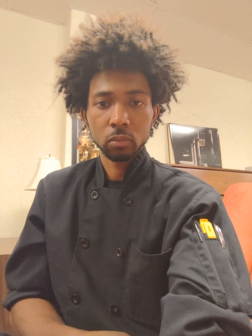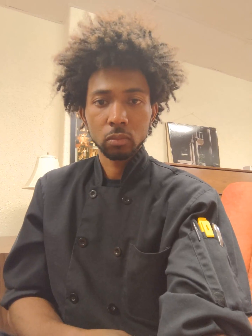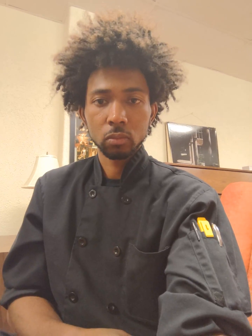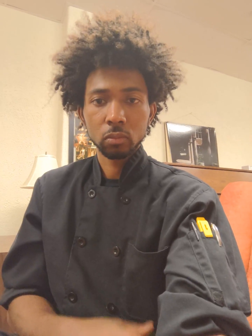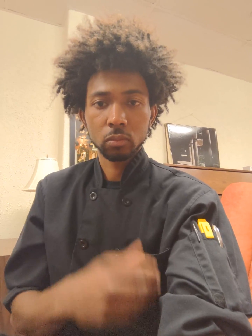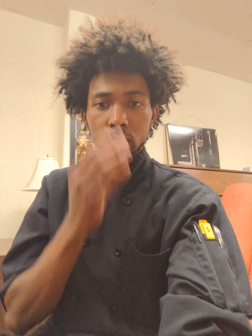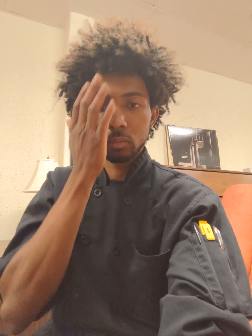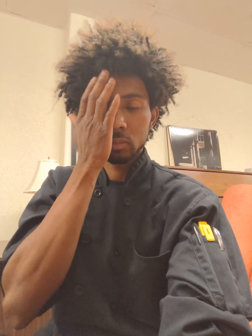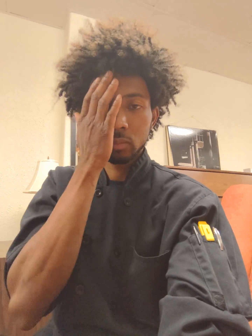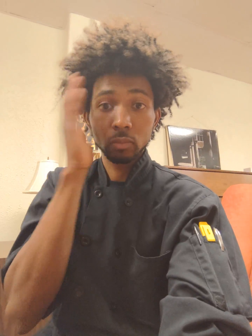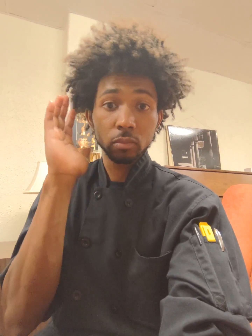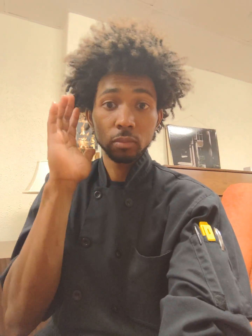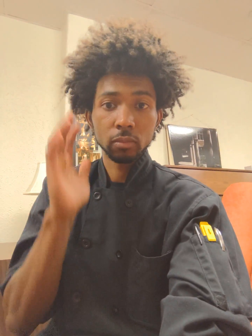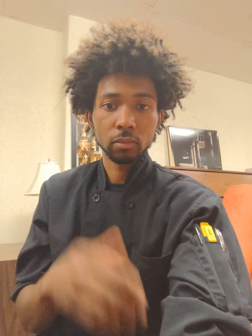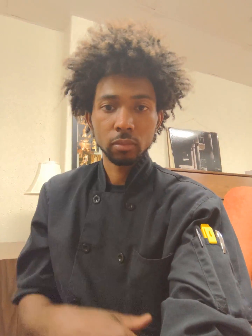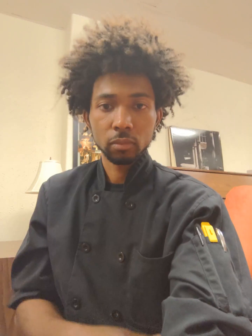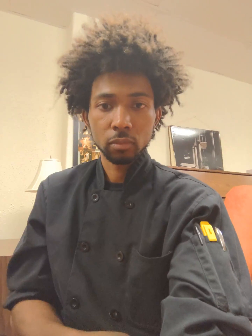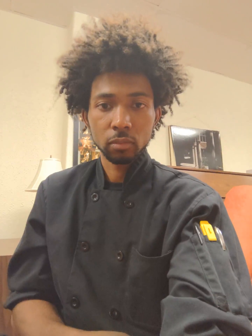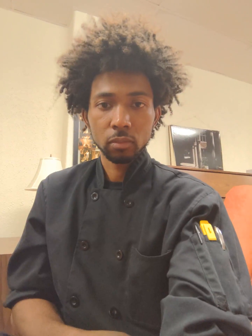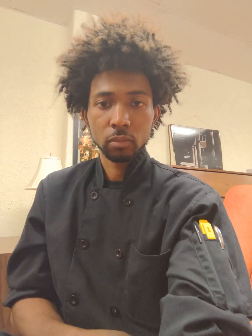peekaboo